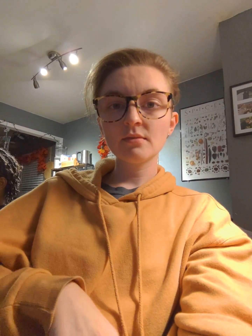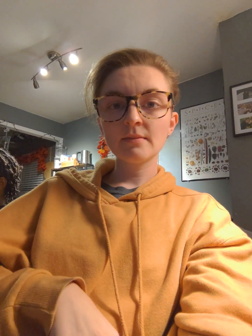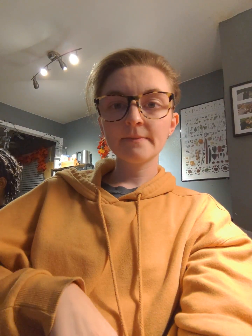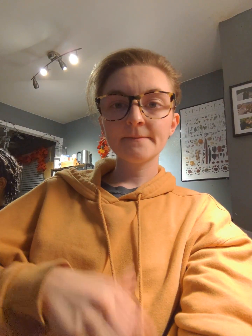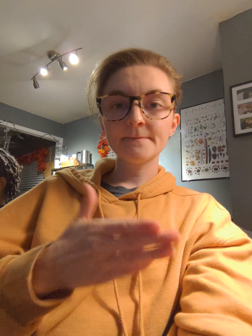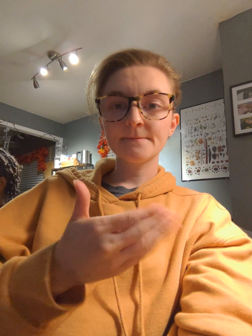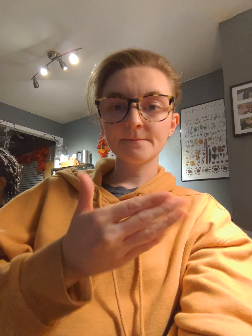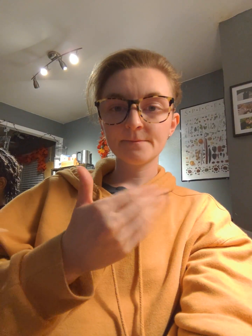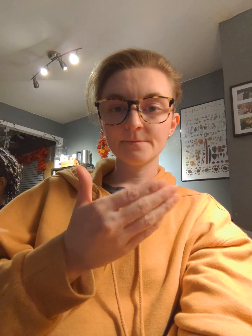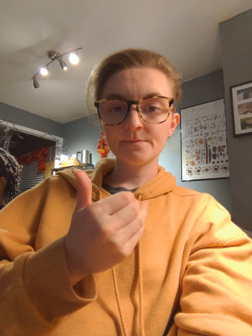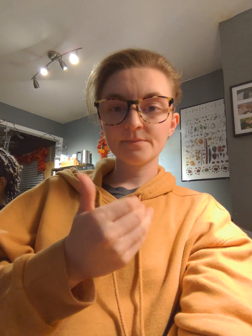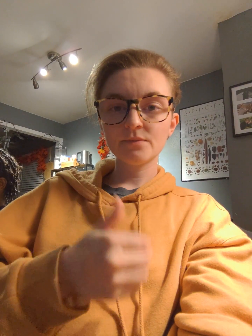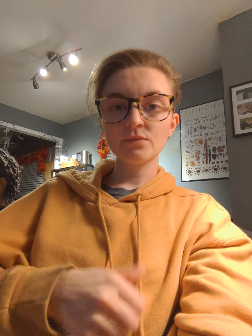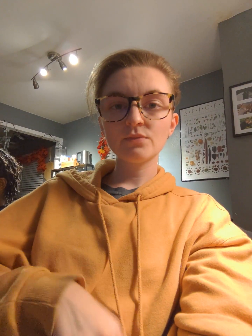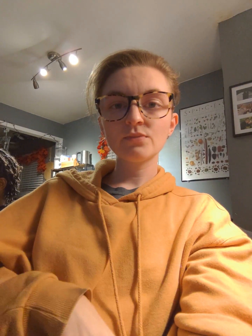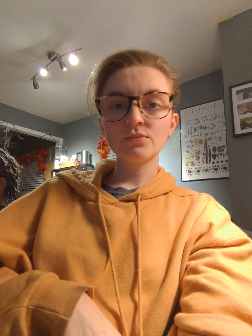butterfly